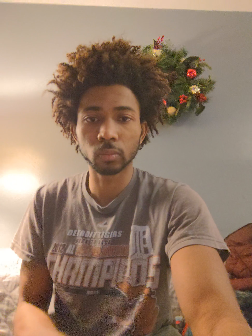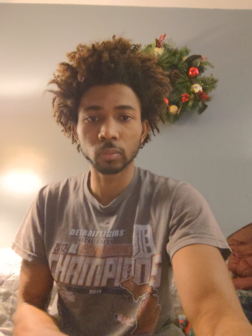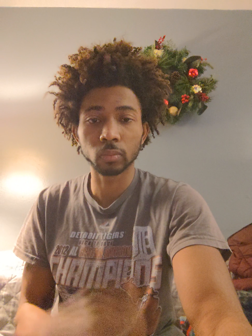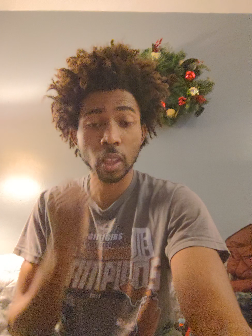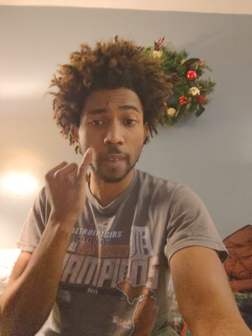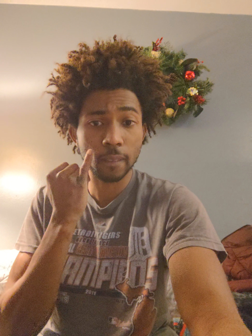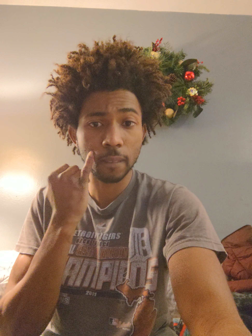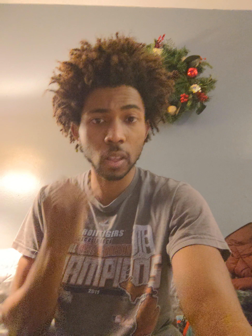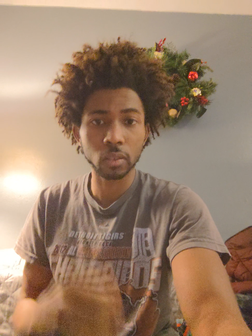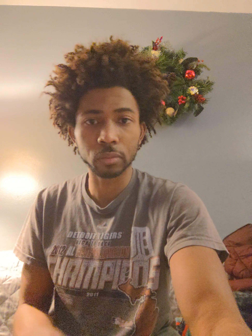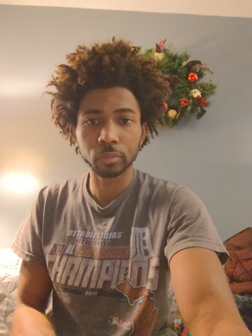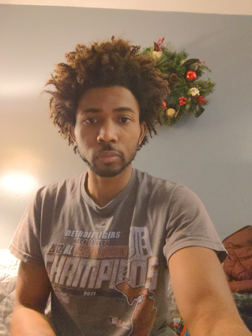if